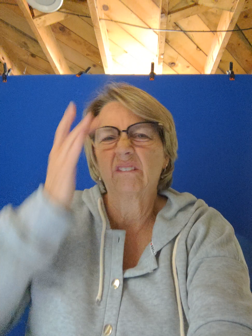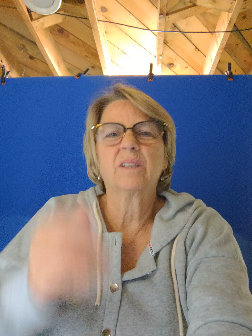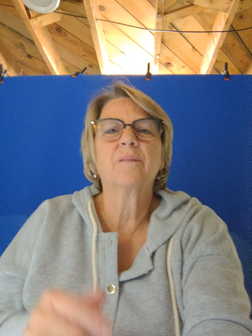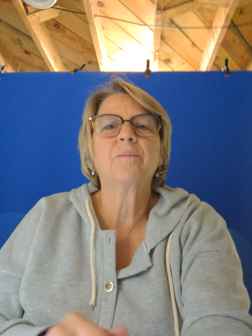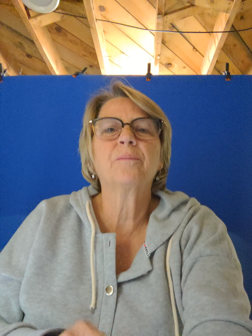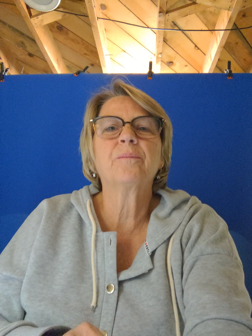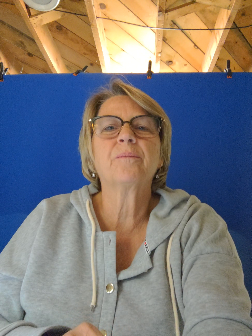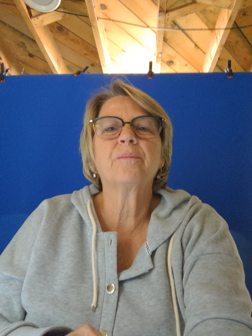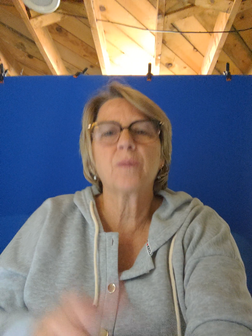sick